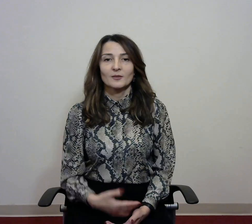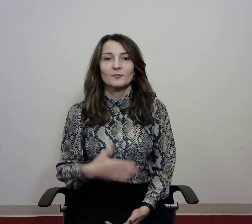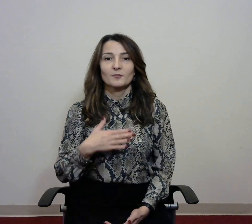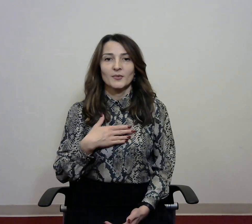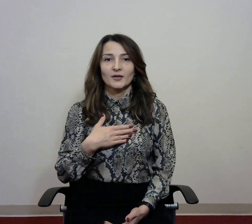mən